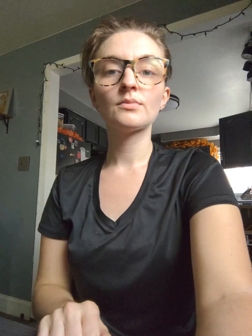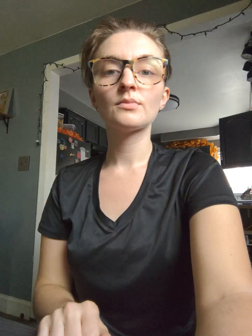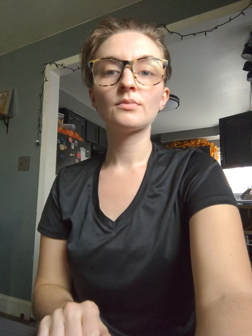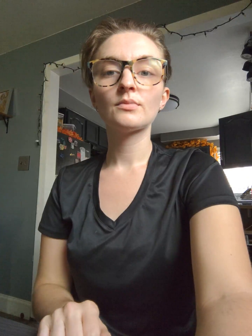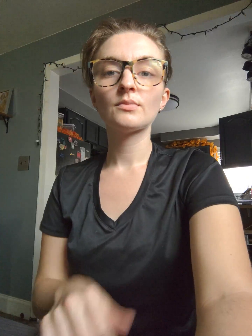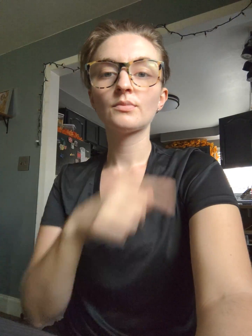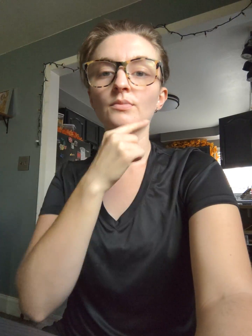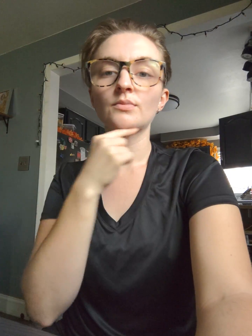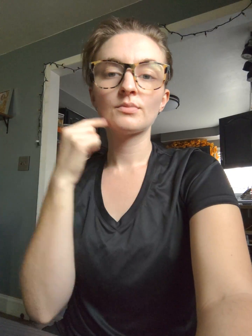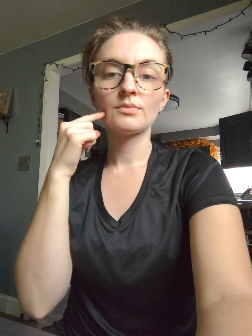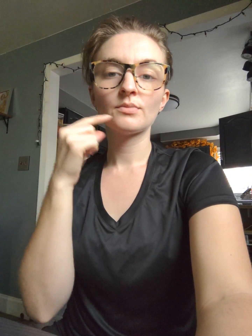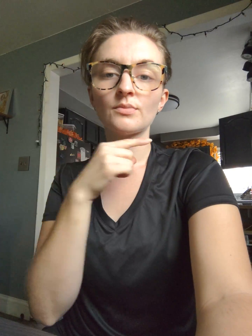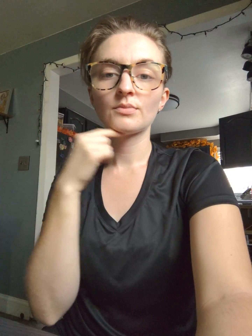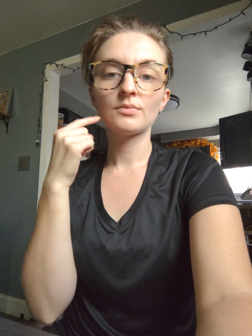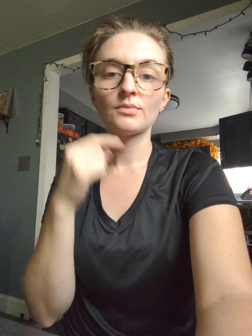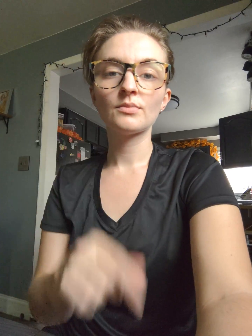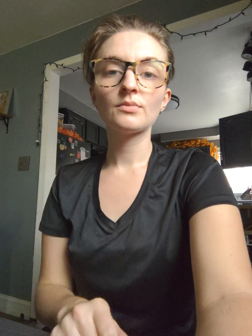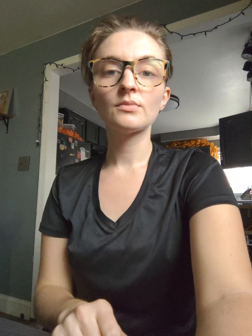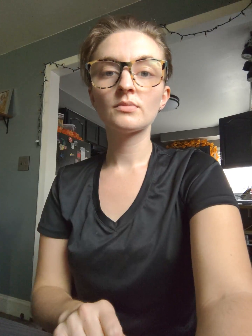glue